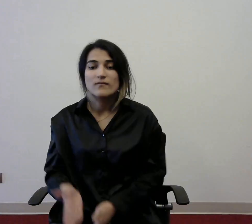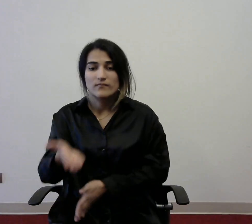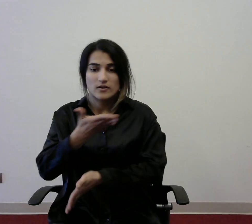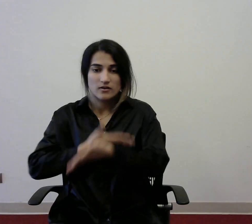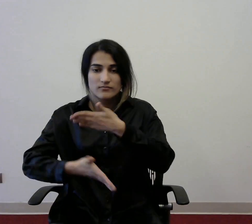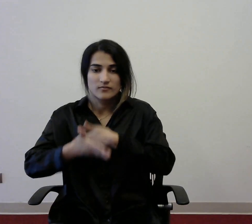əlil